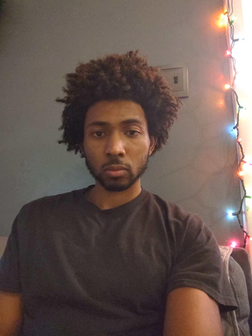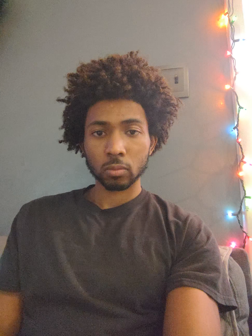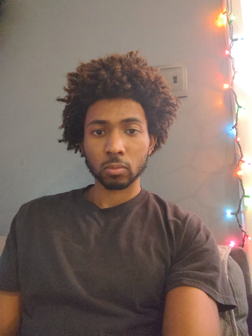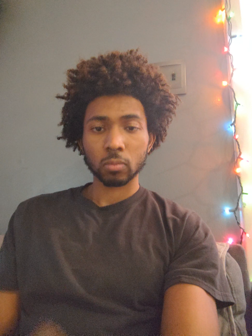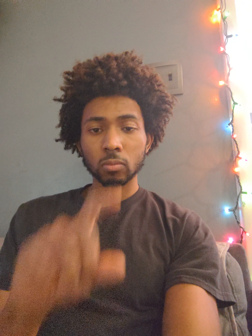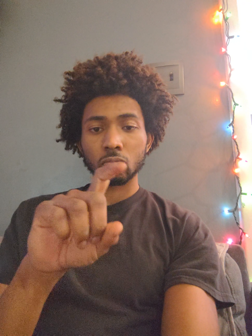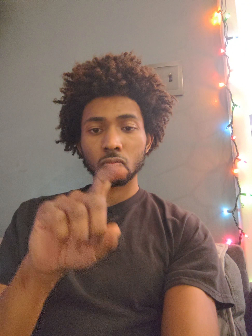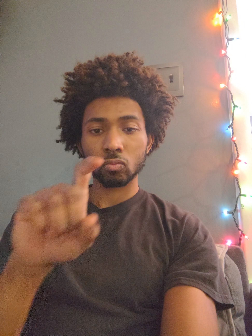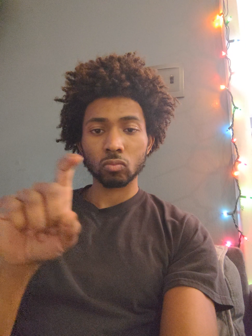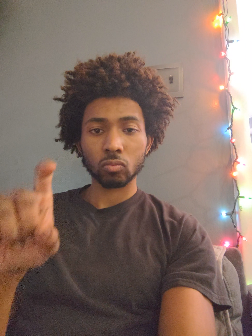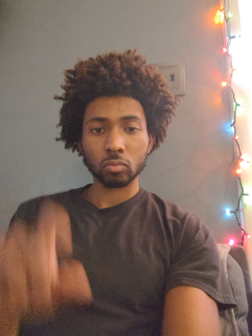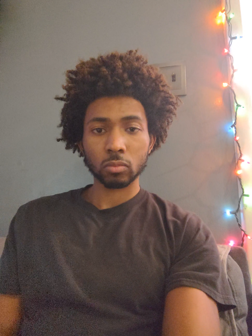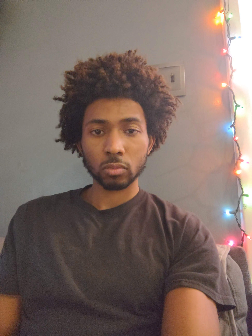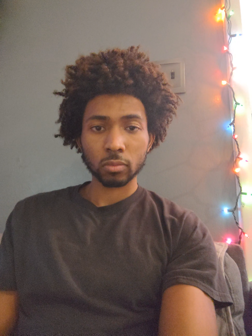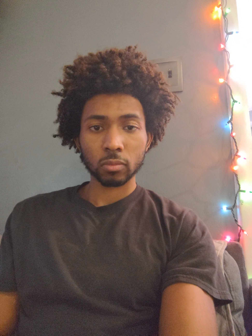closet